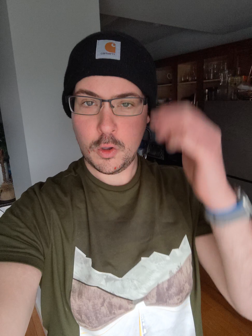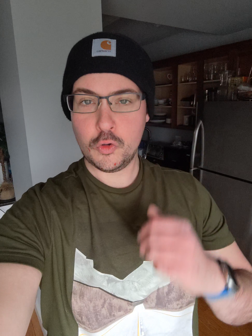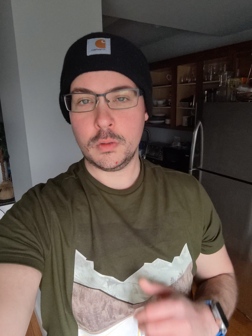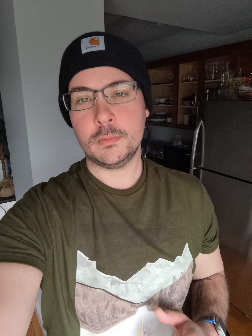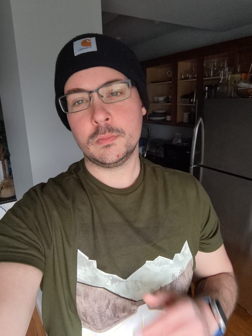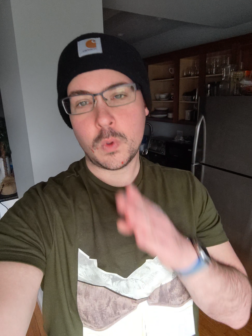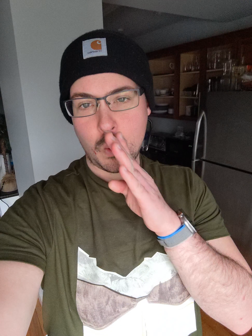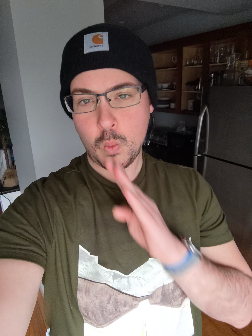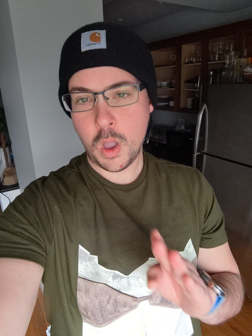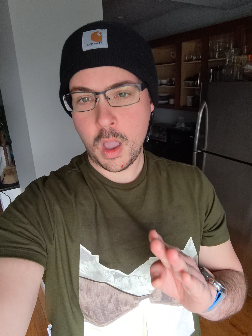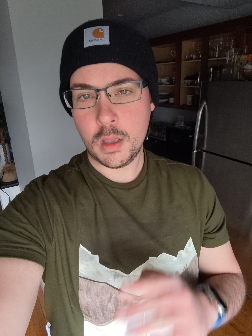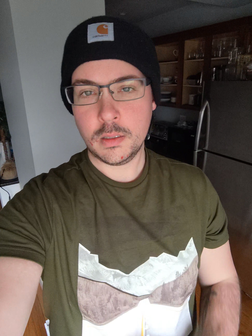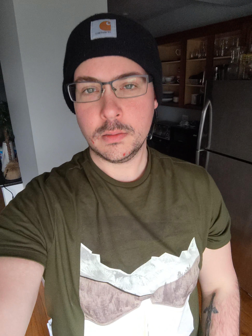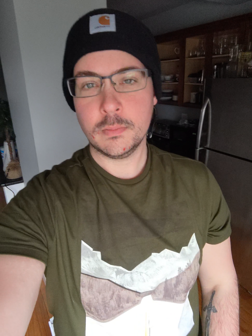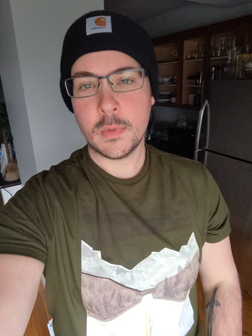quiet